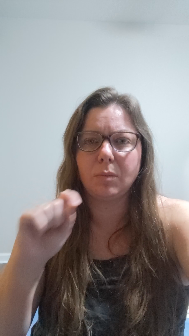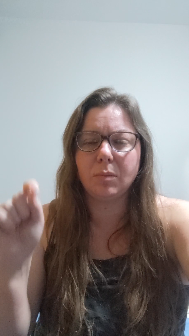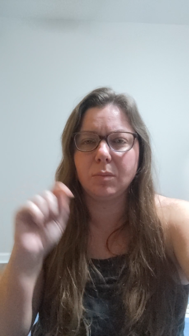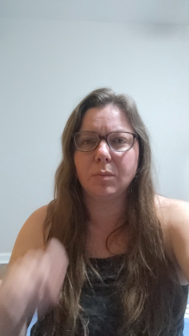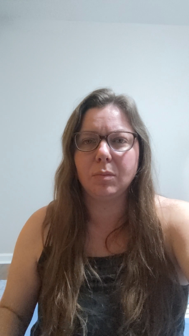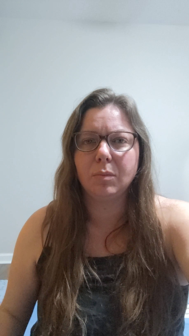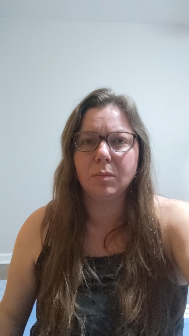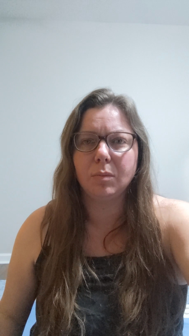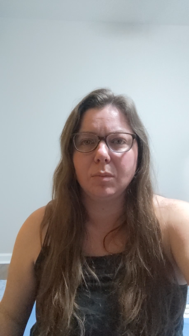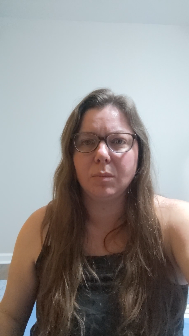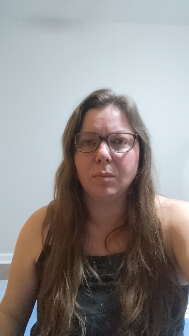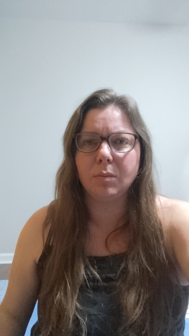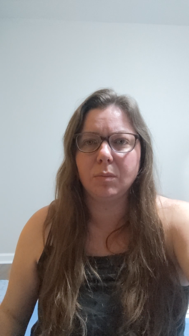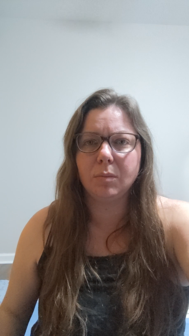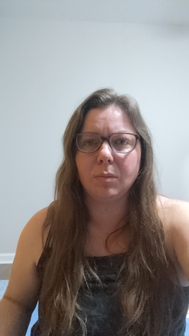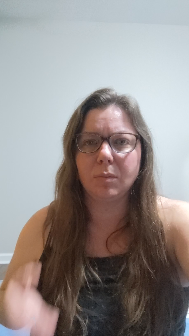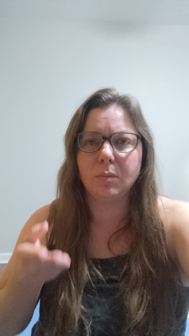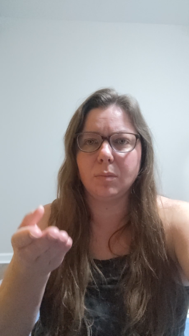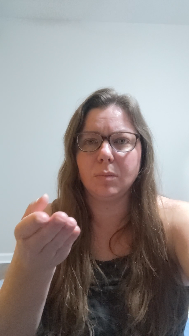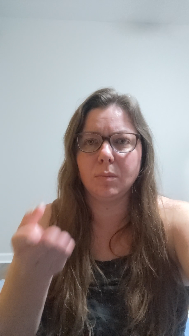oven